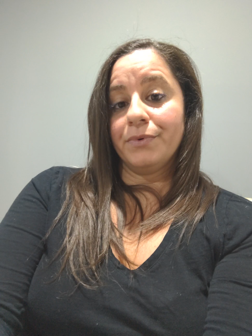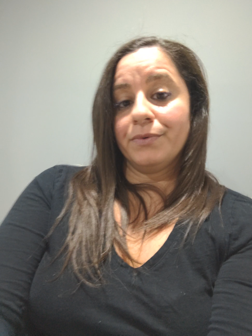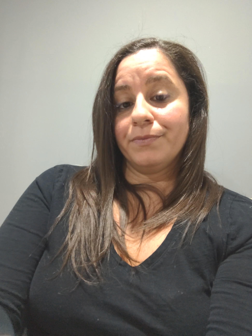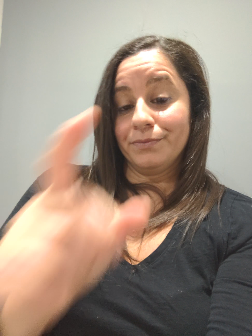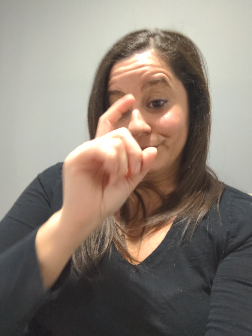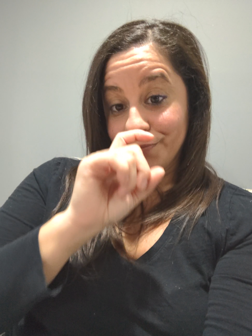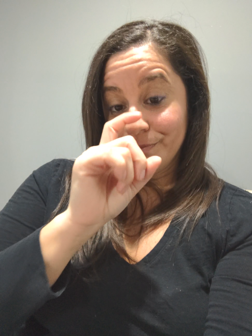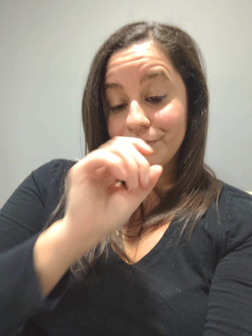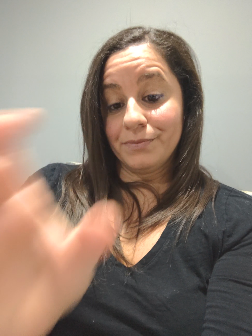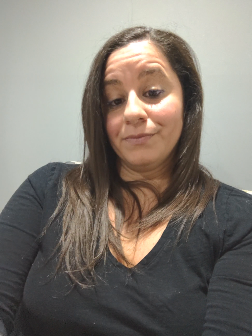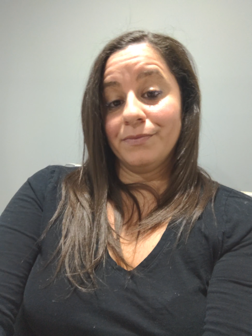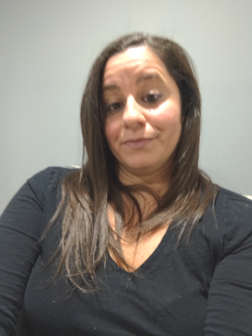doll